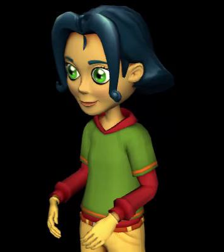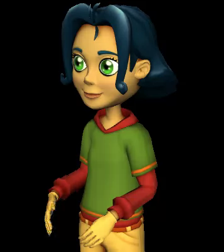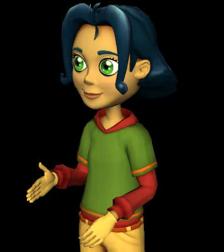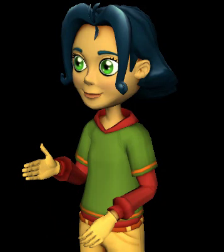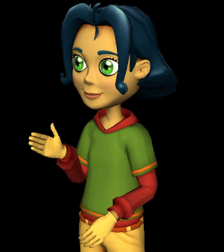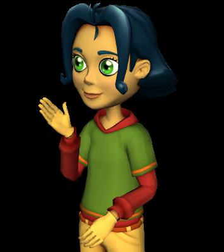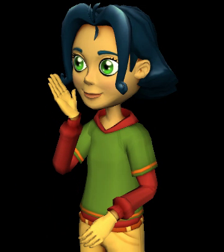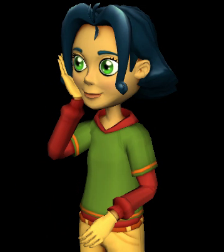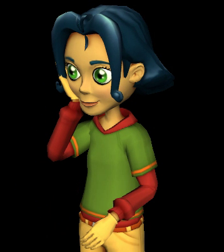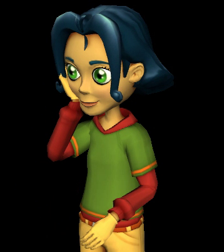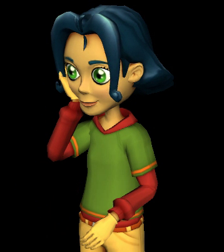ينام